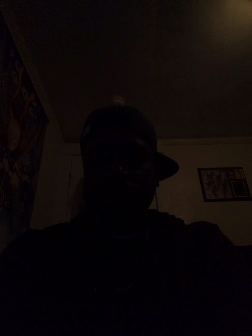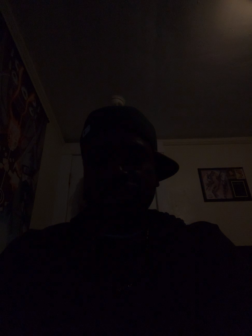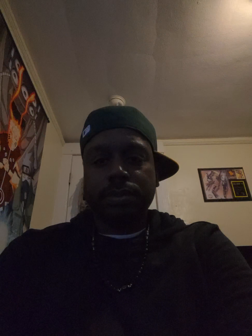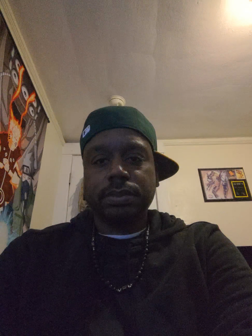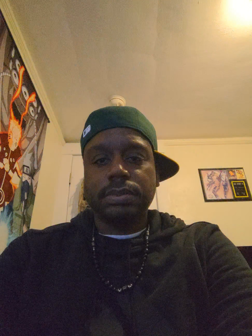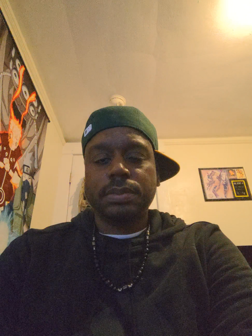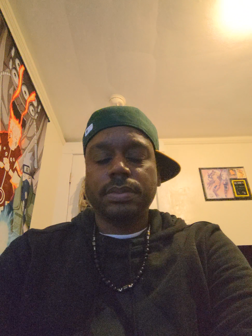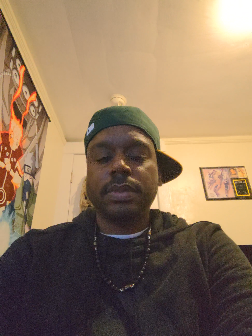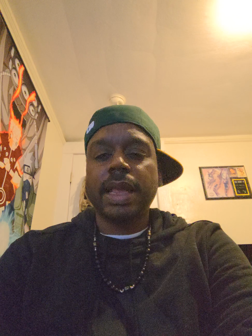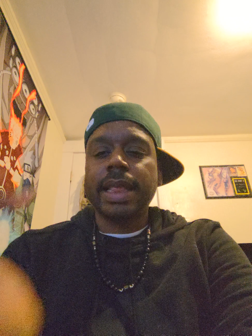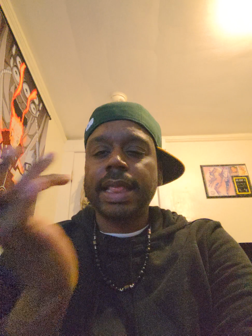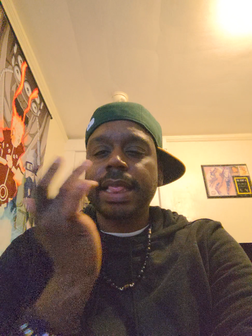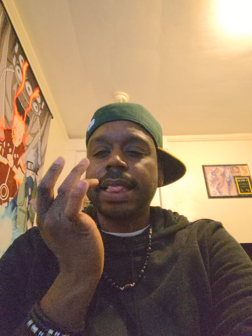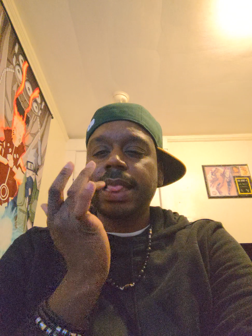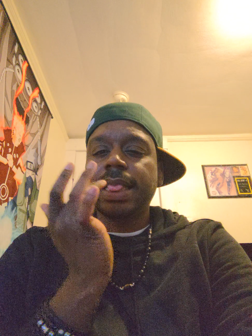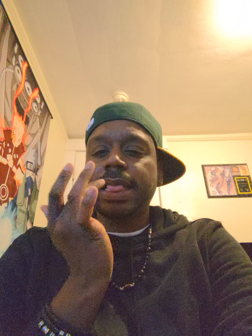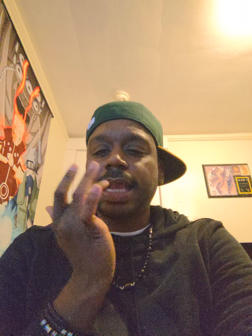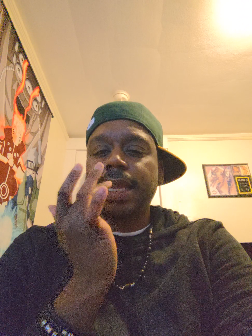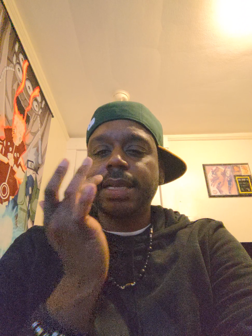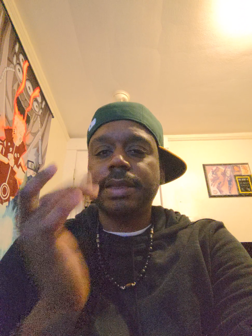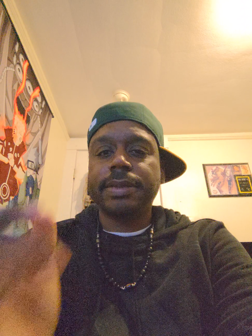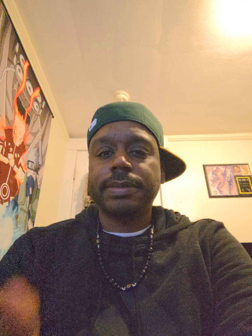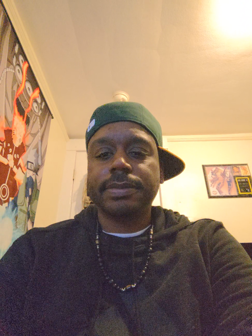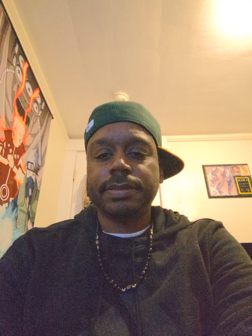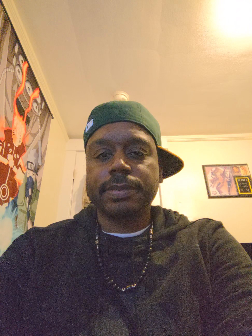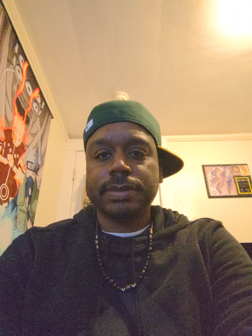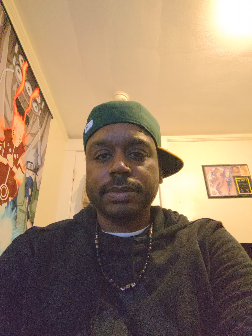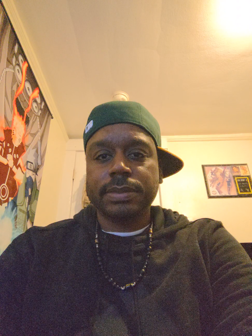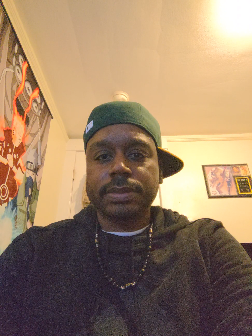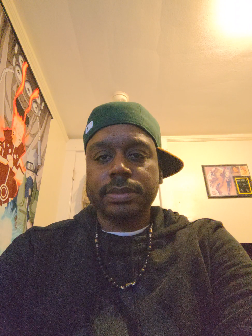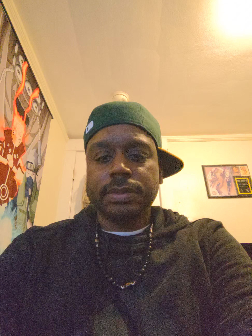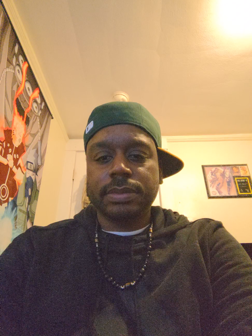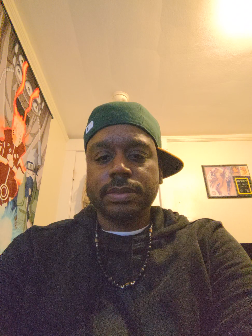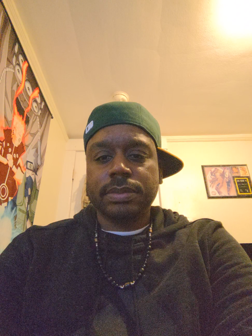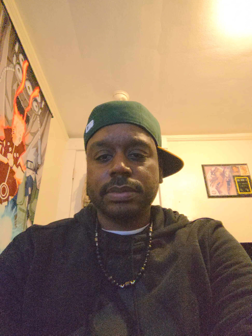taste